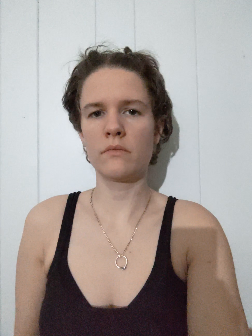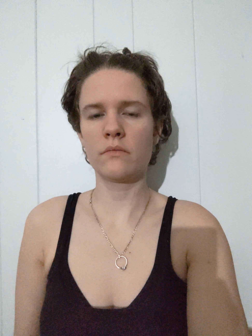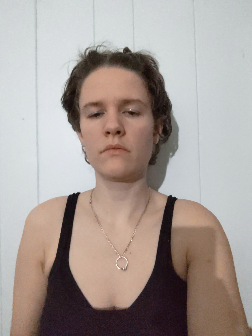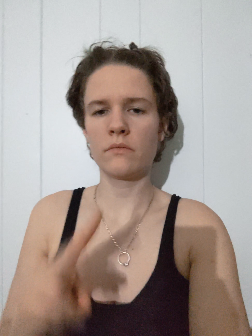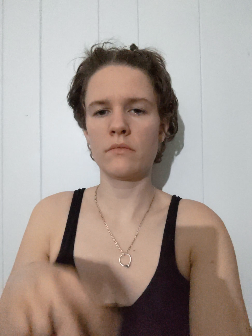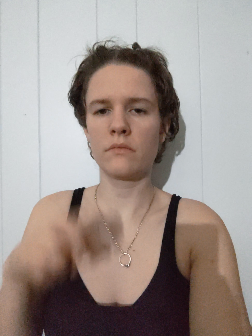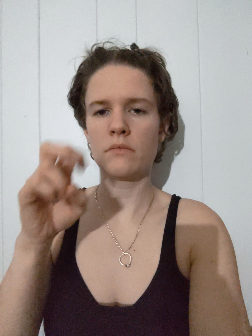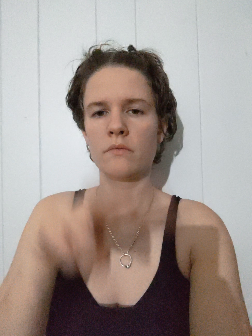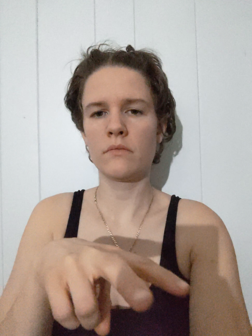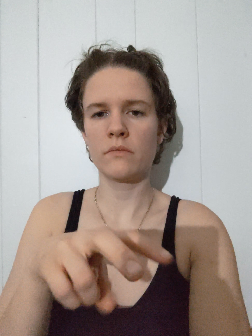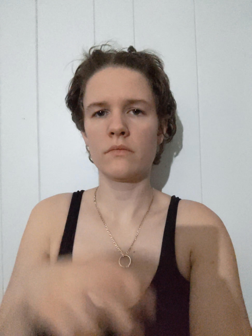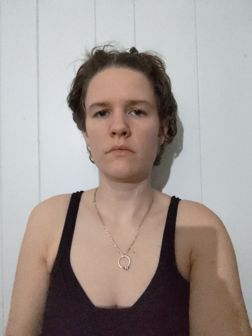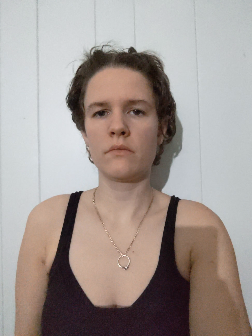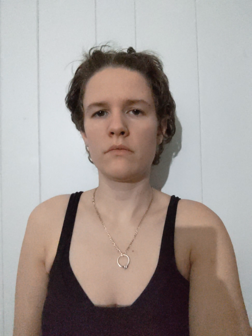jump